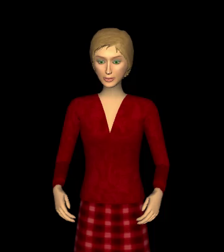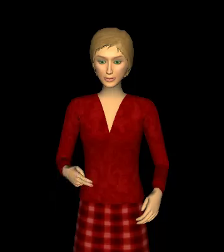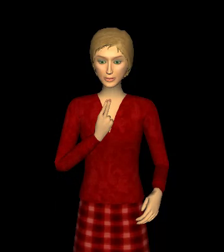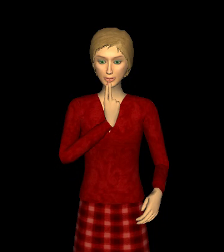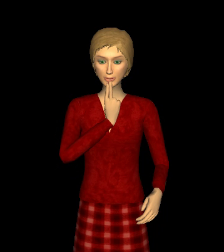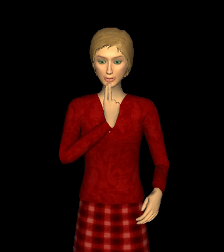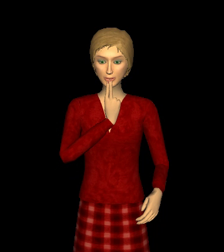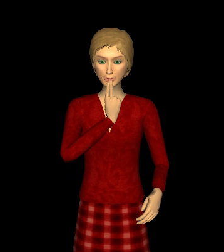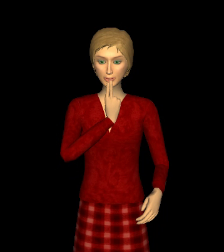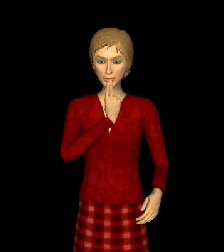سيجارة